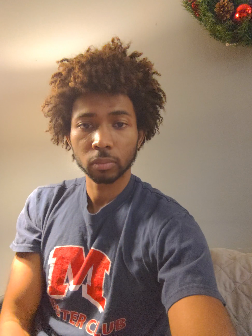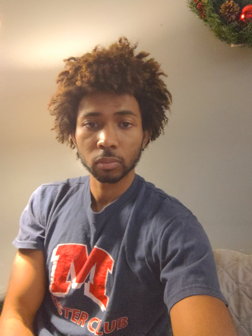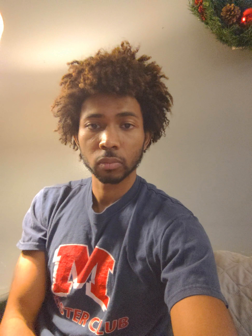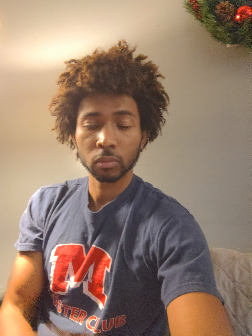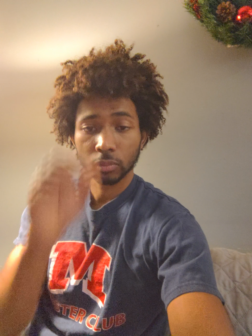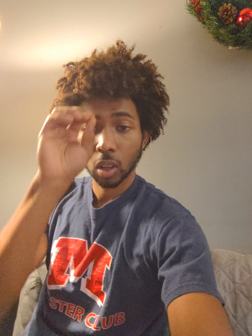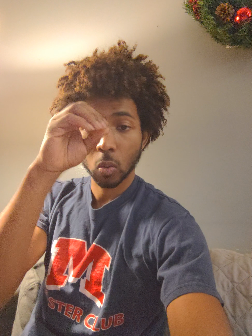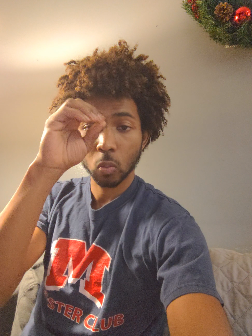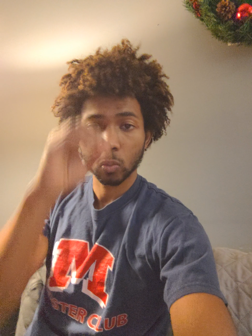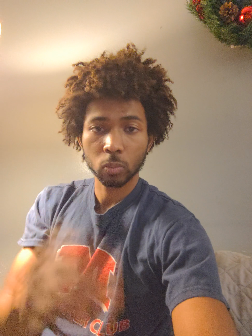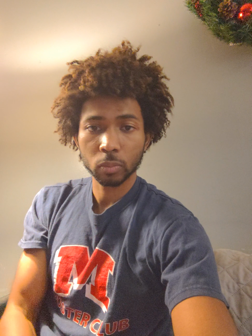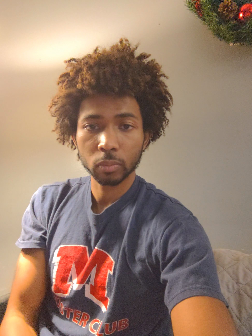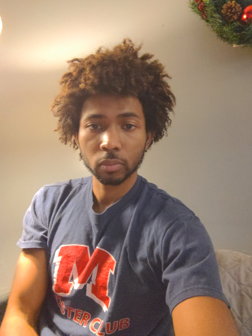owl